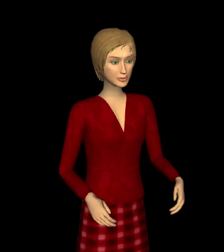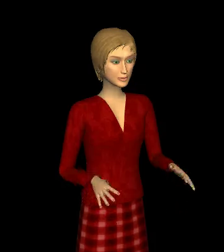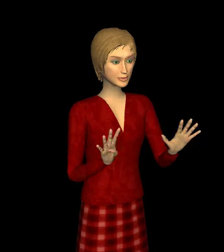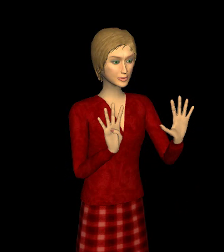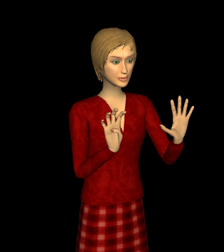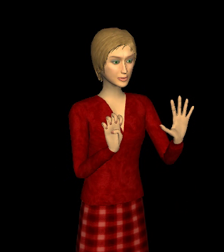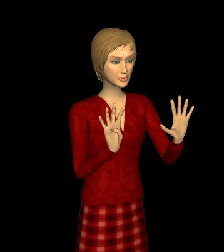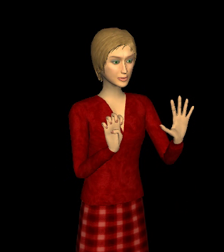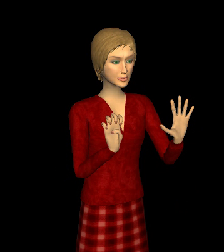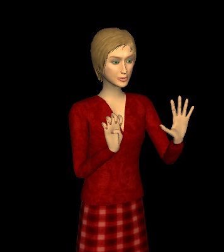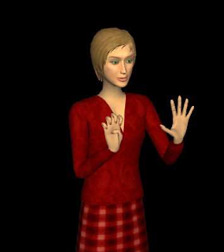90